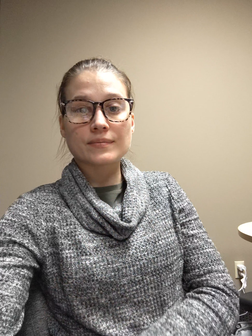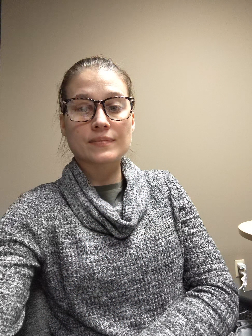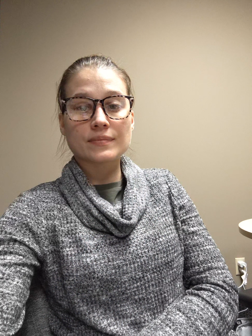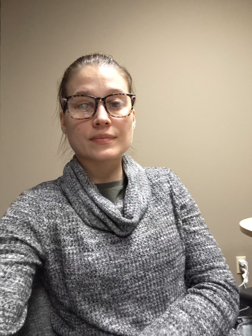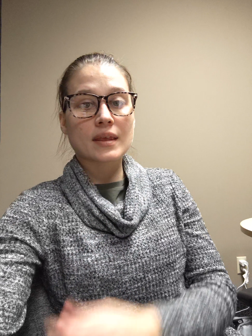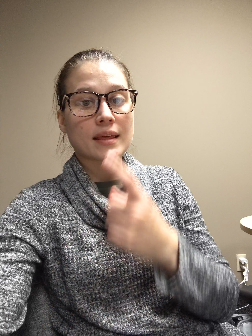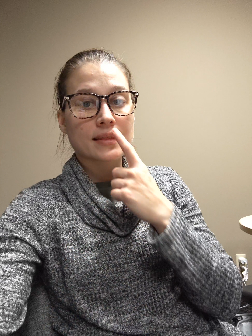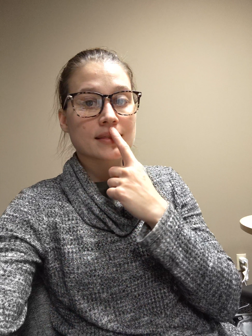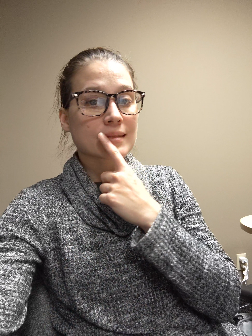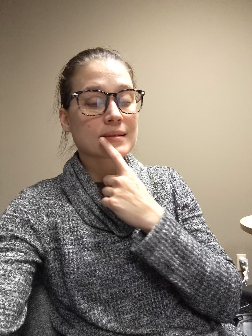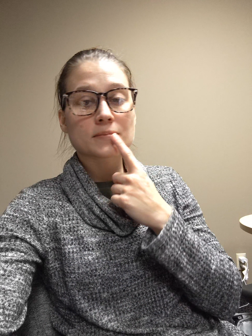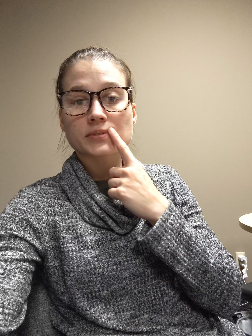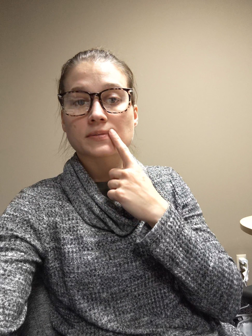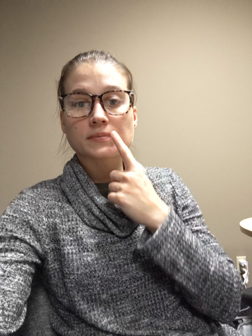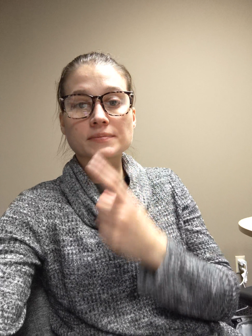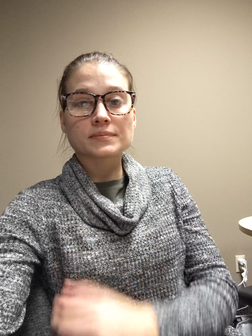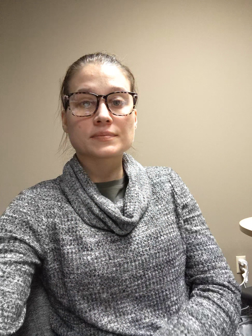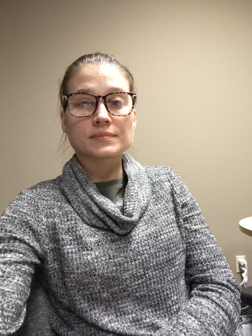lips